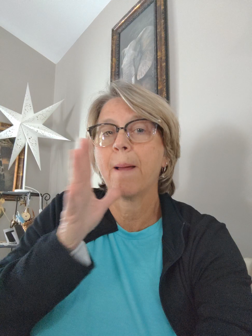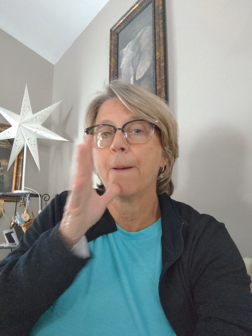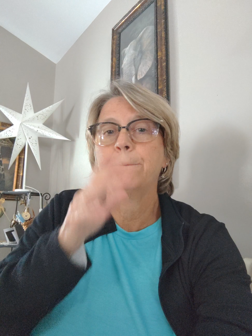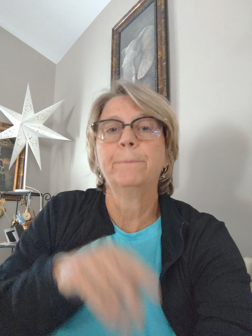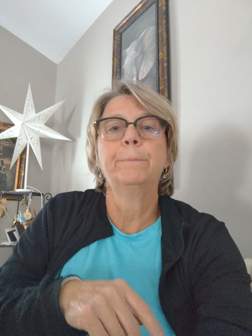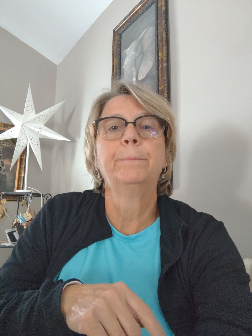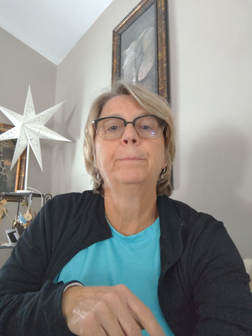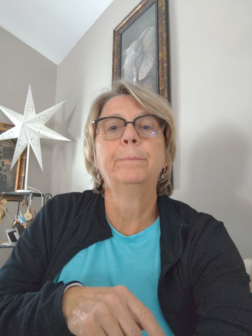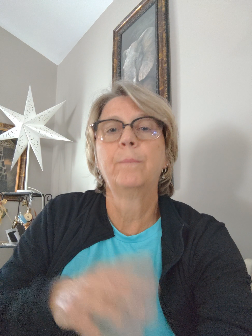mom